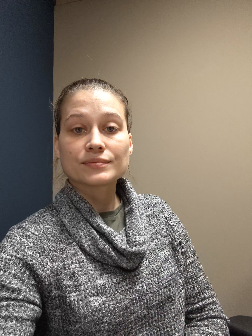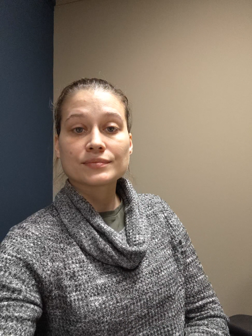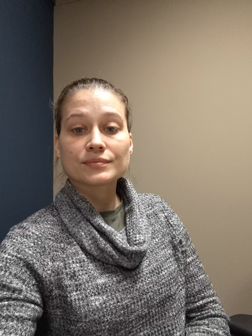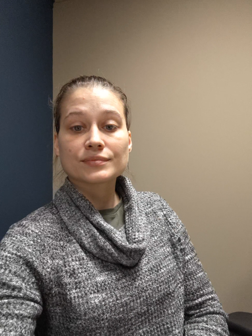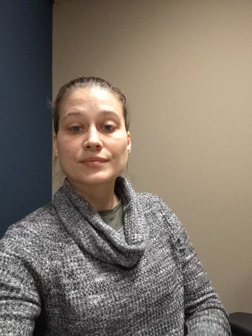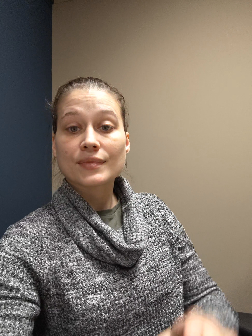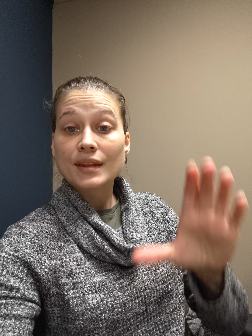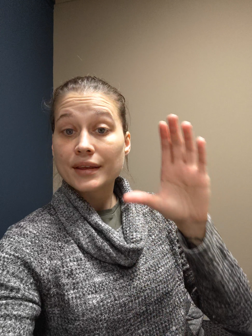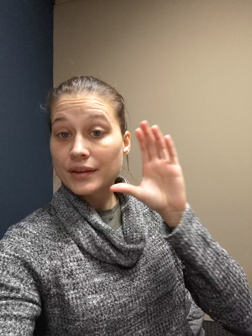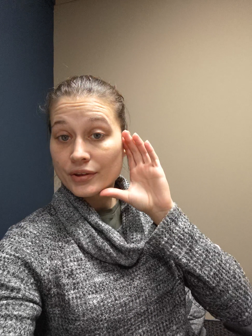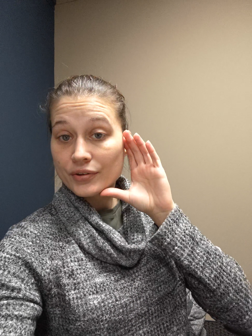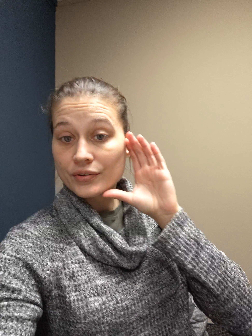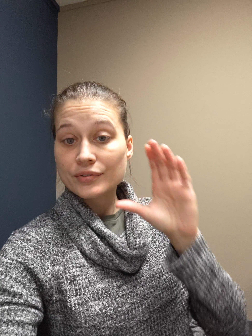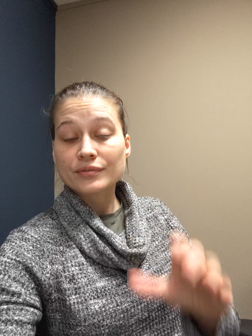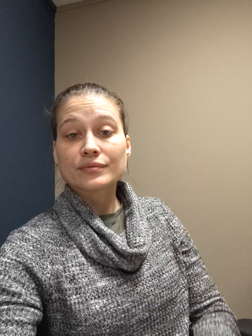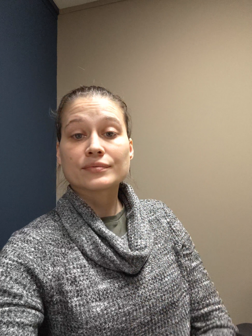hear